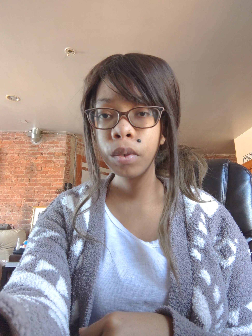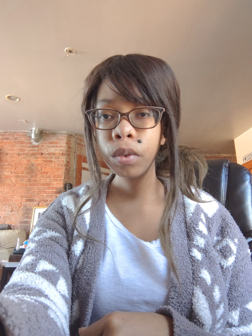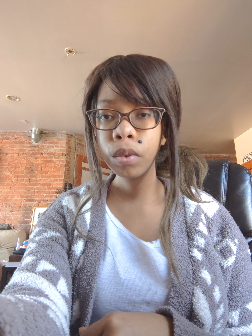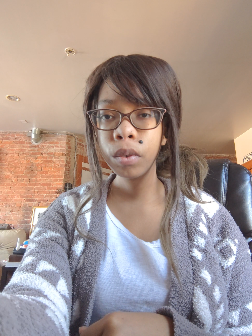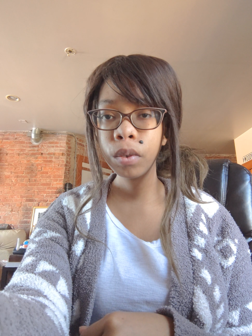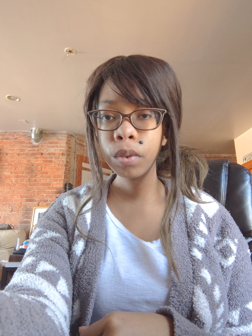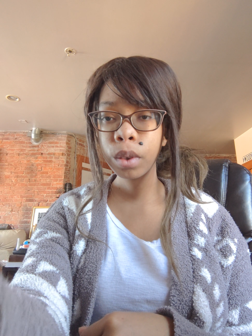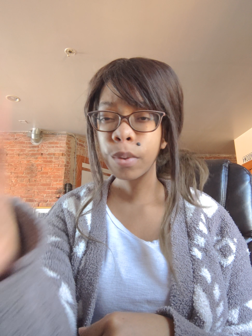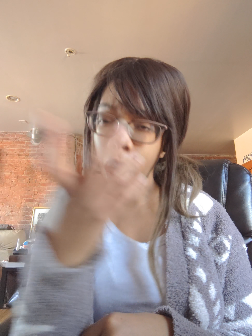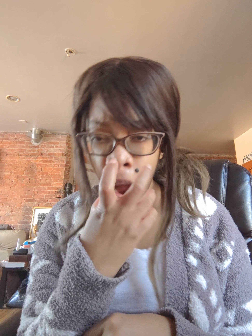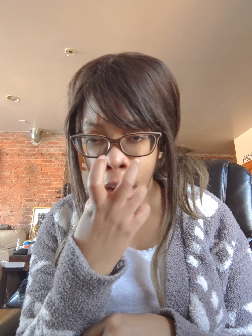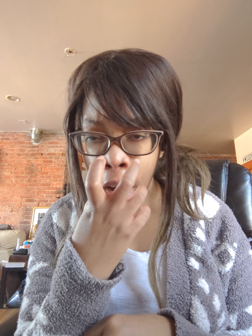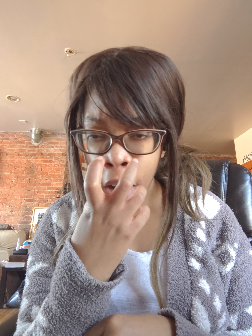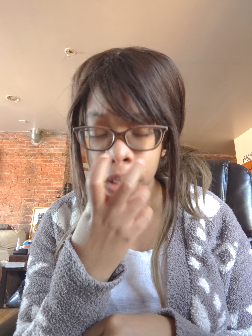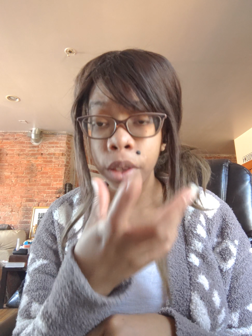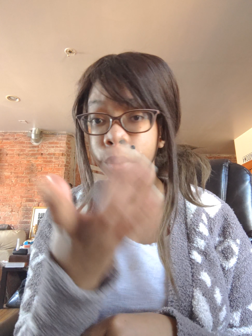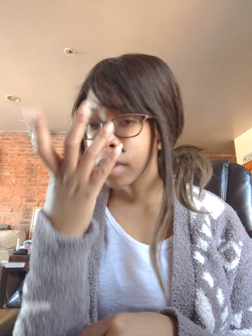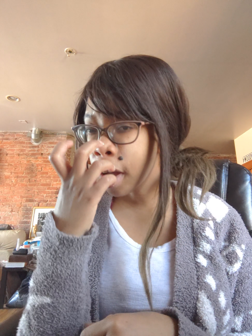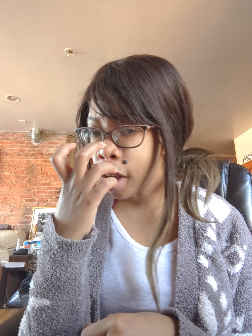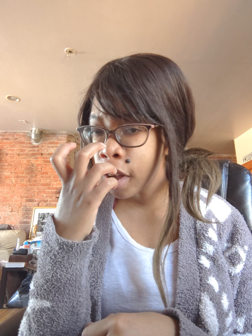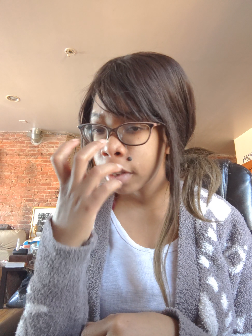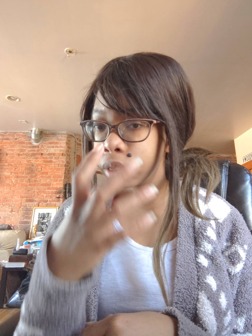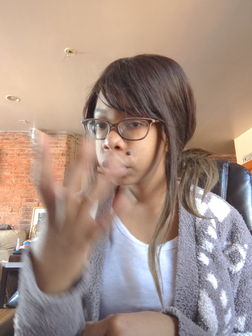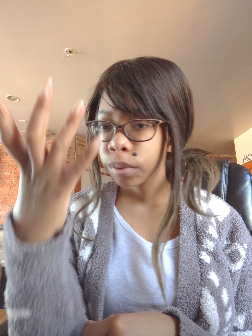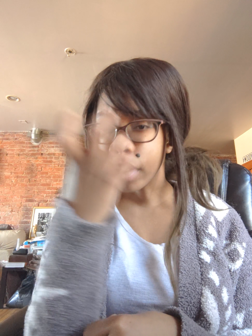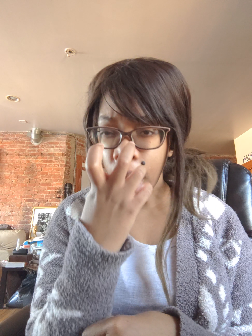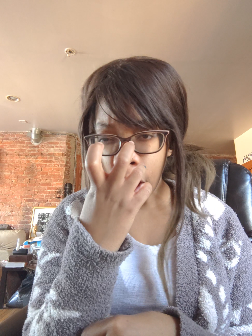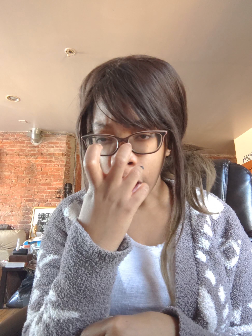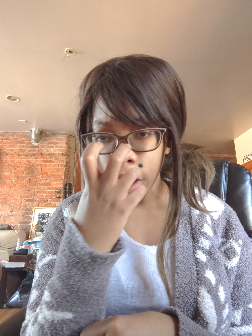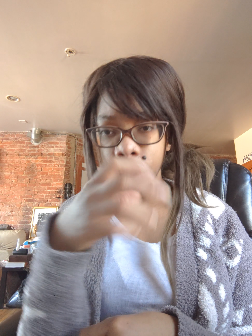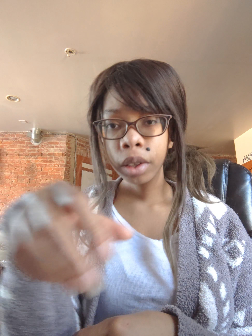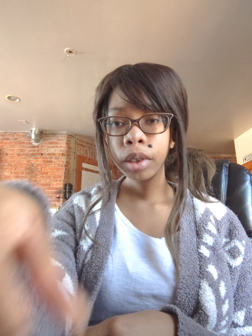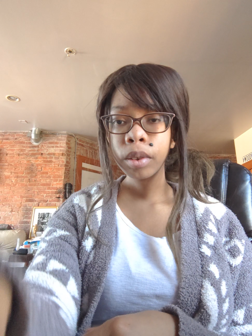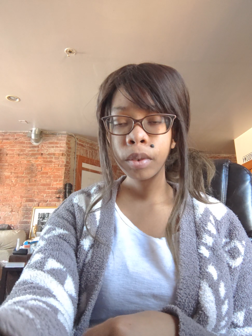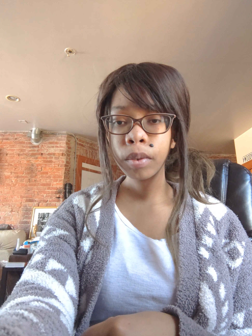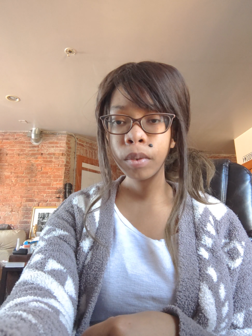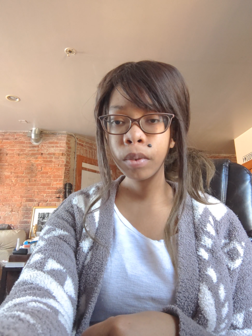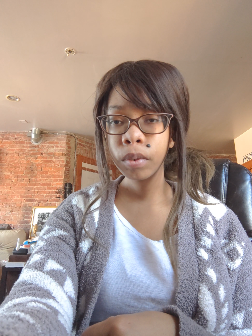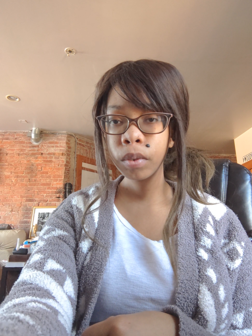mad